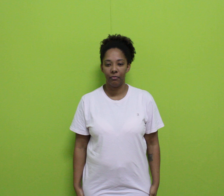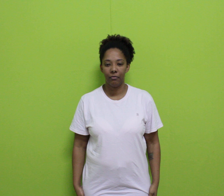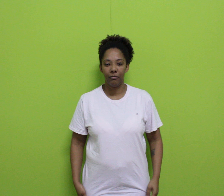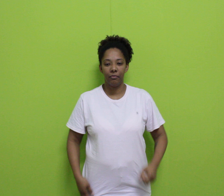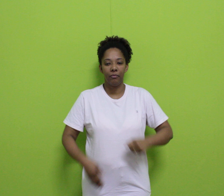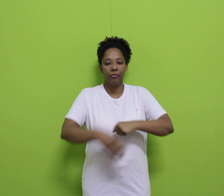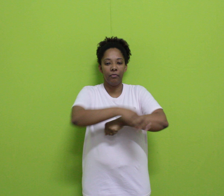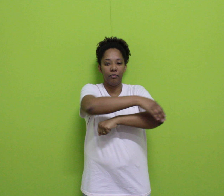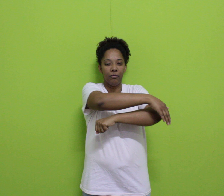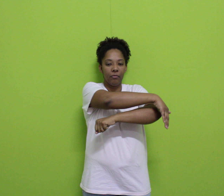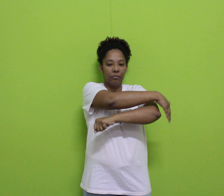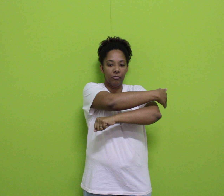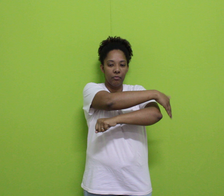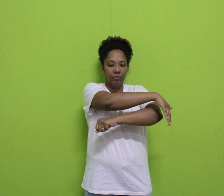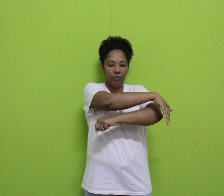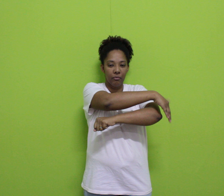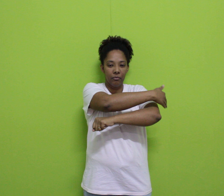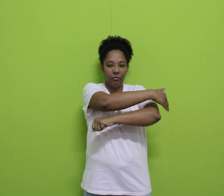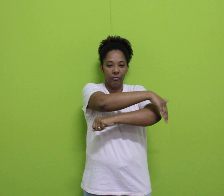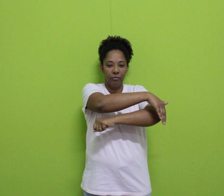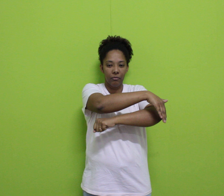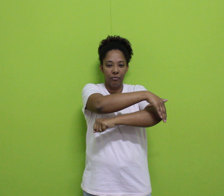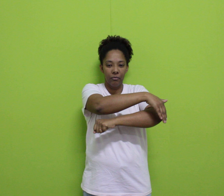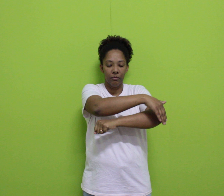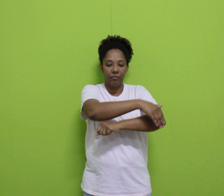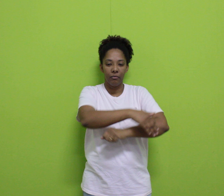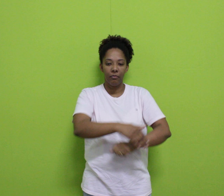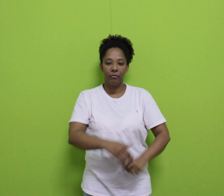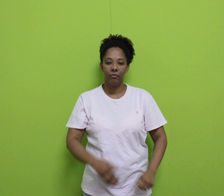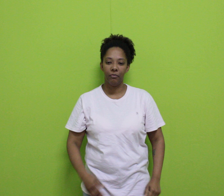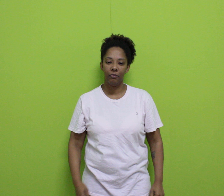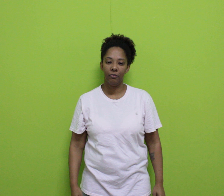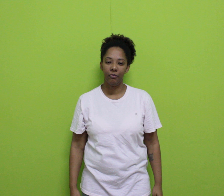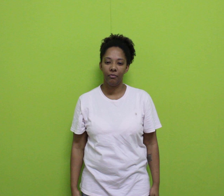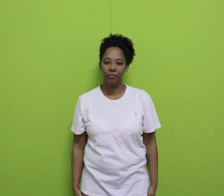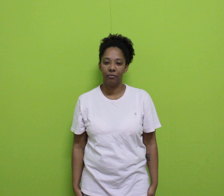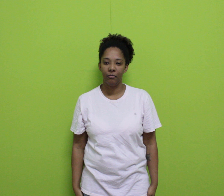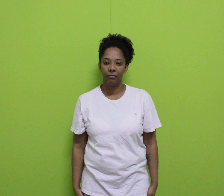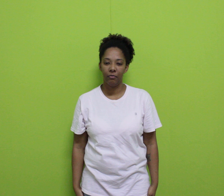esquina